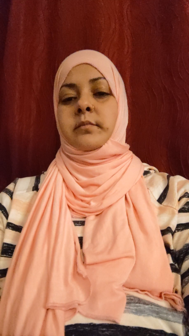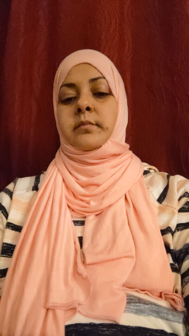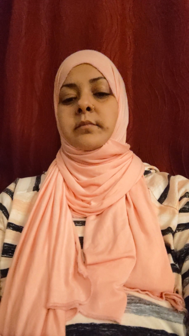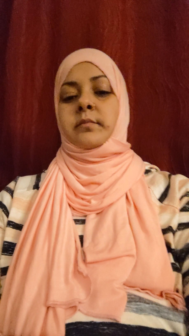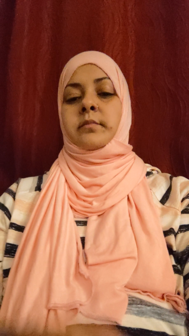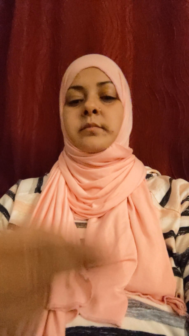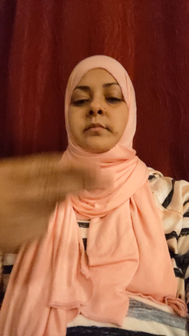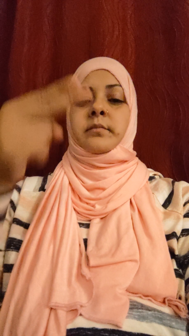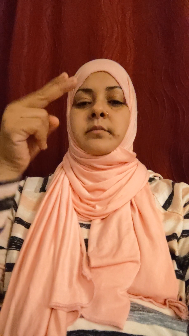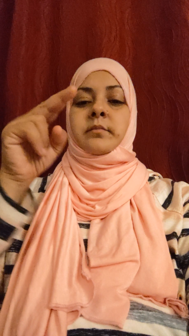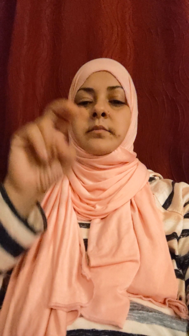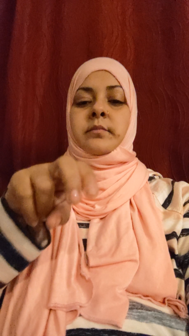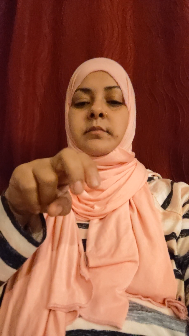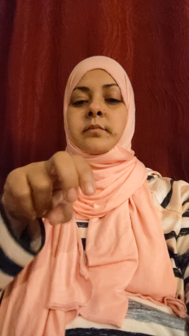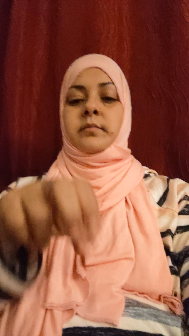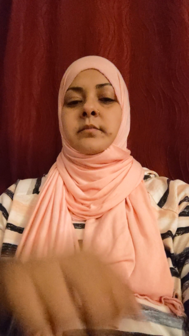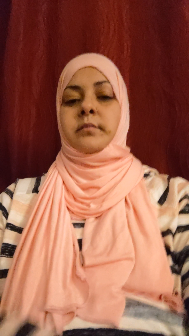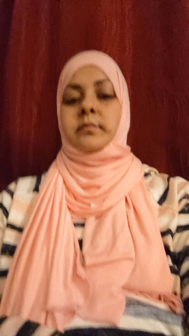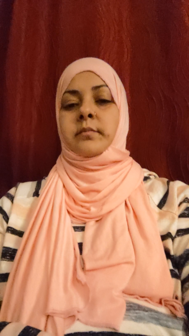high chair